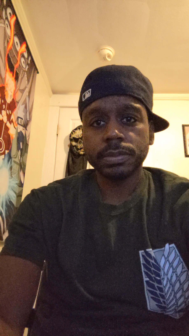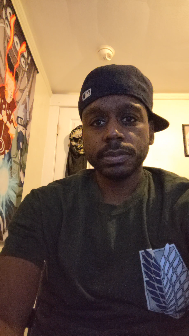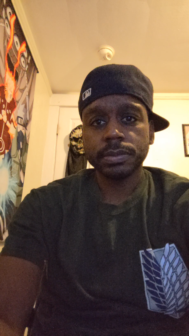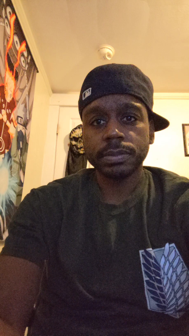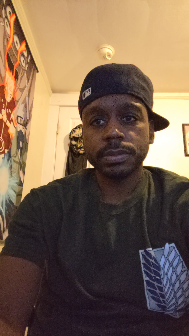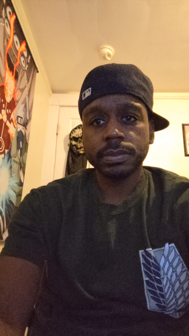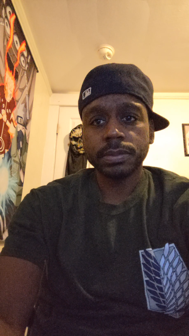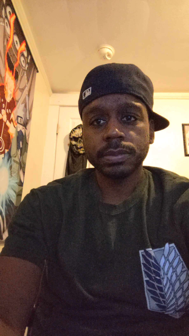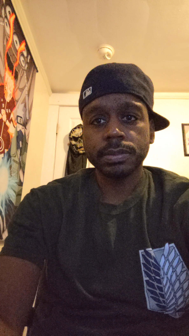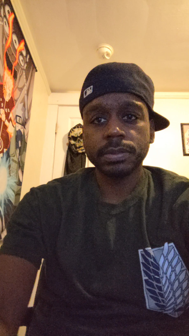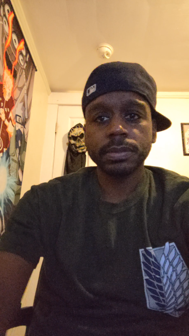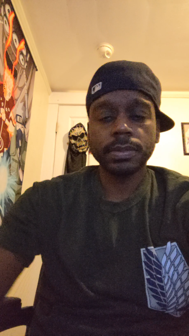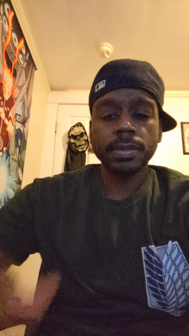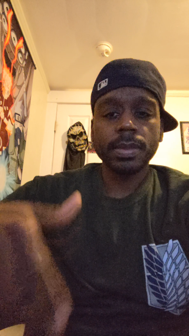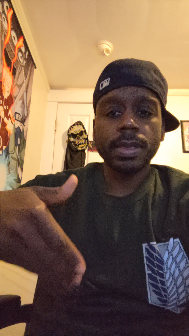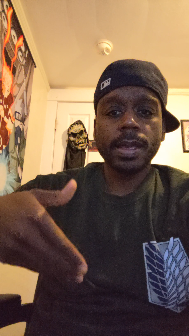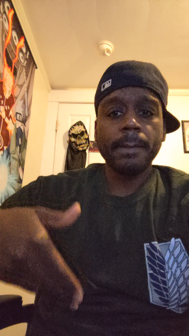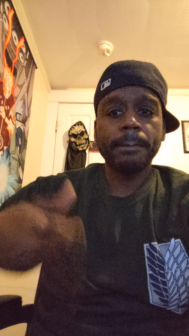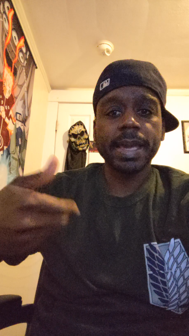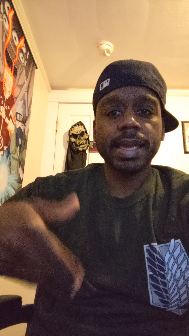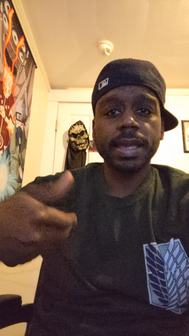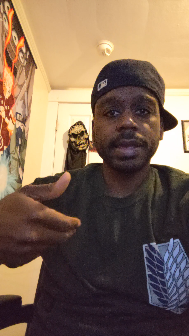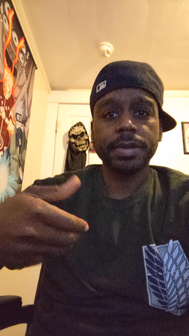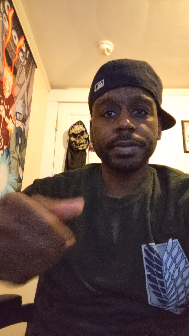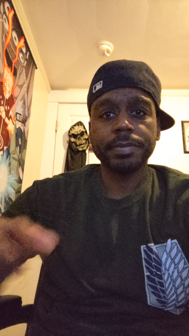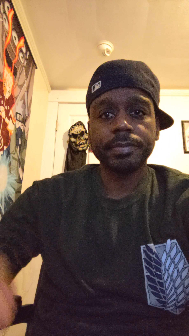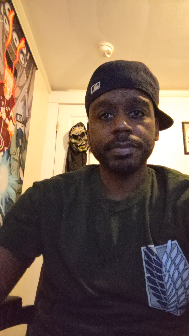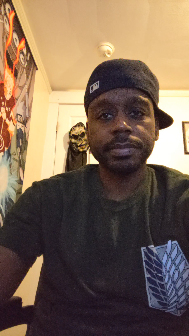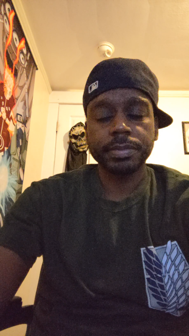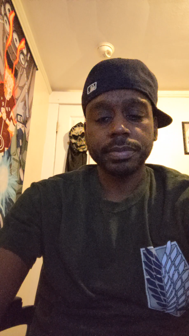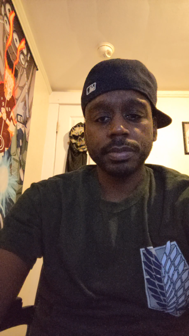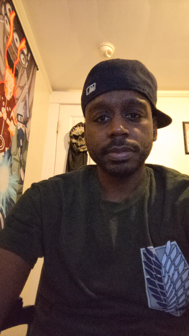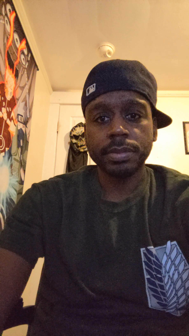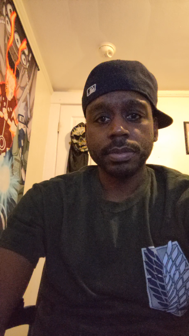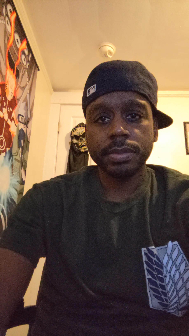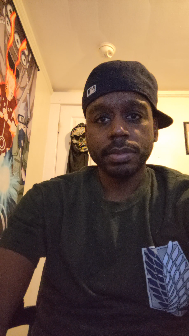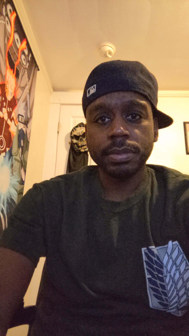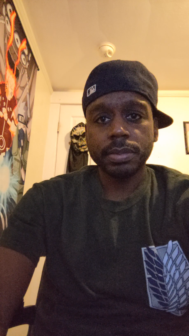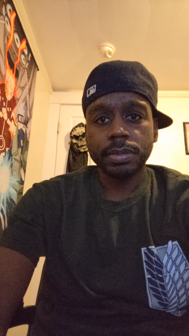pants